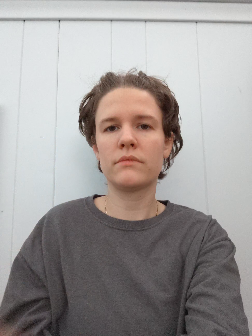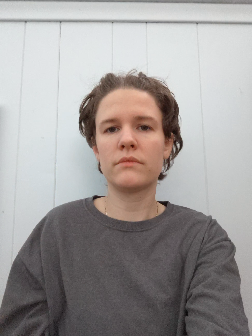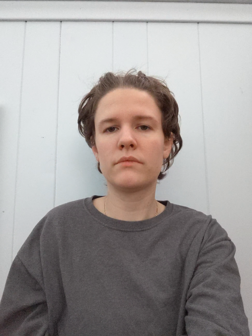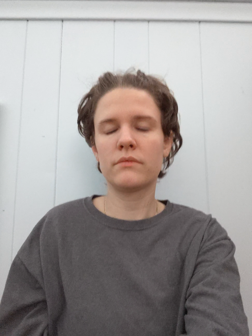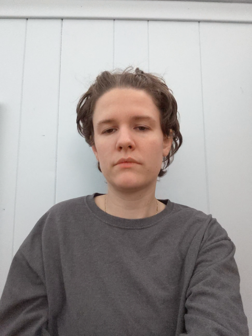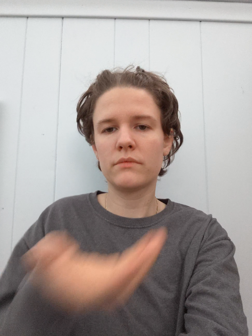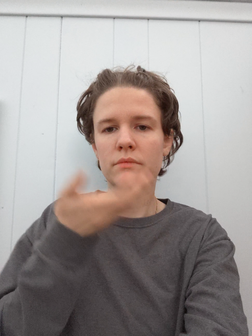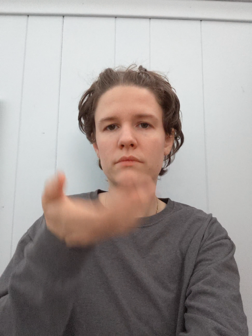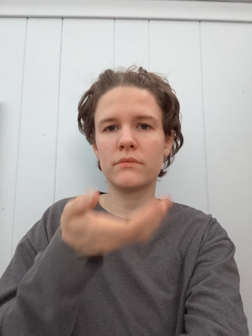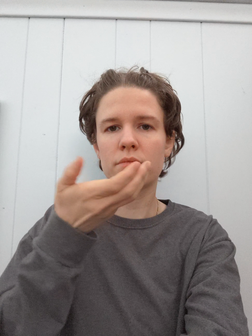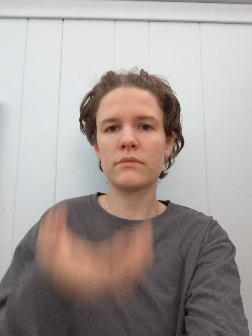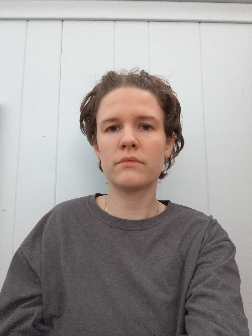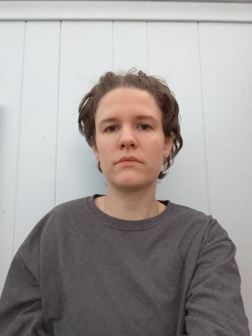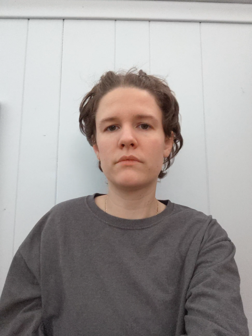cereal